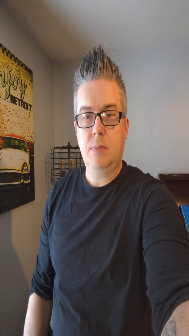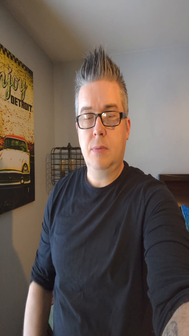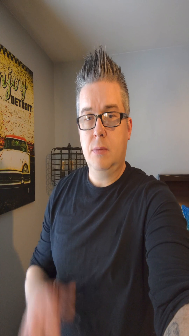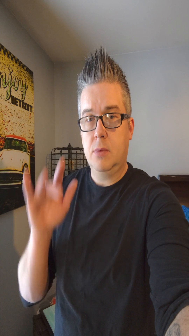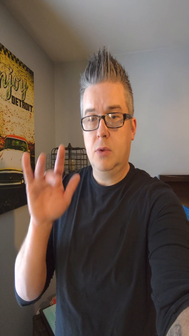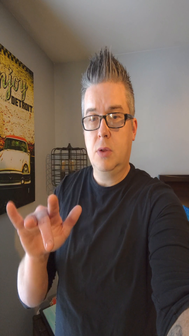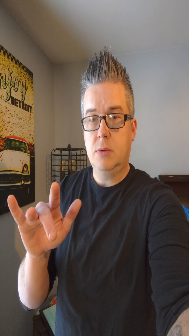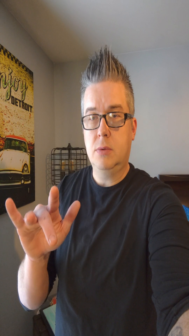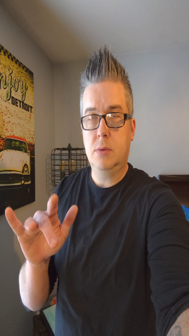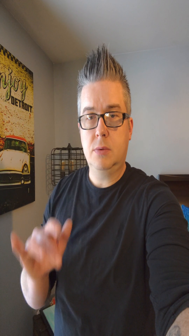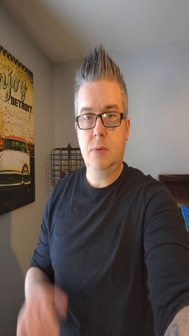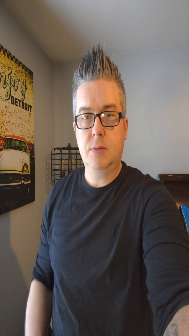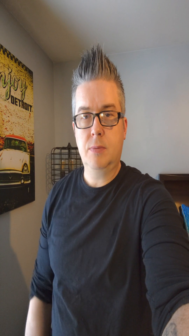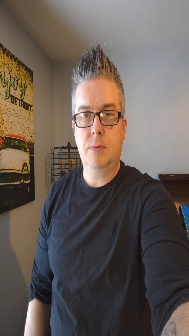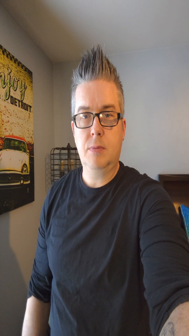touch